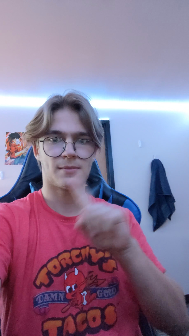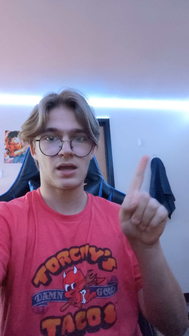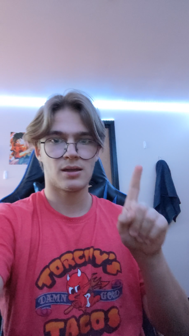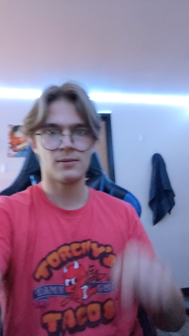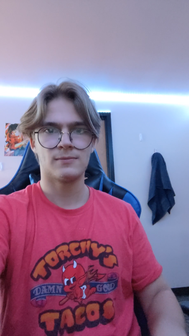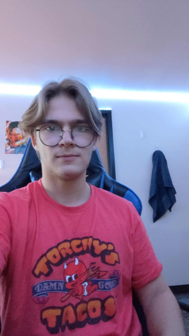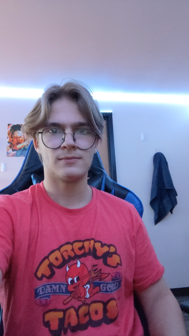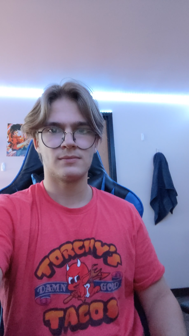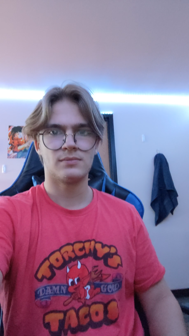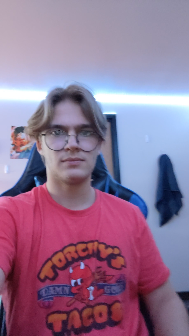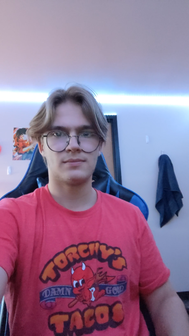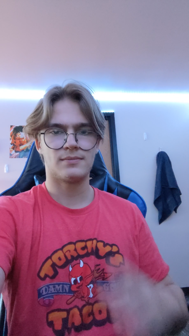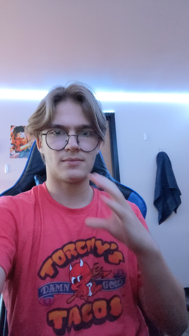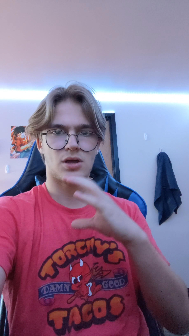ball